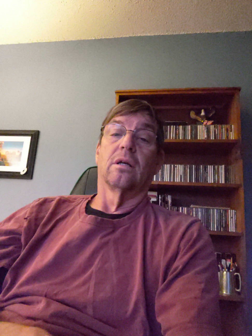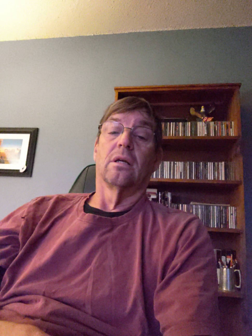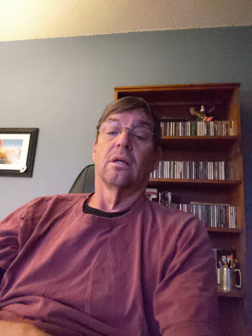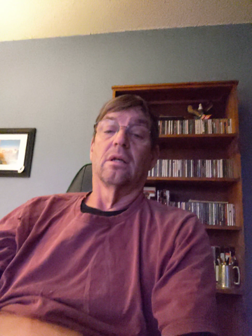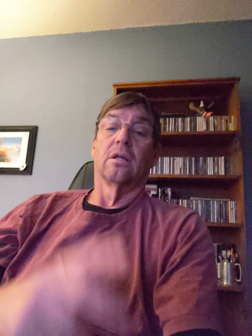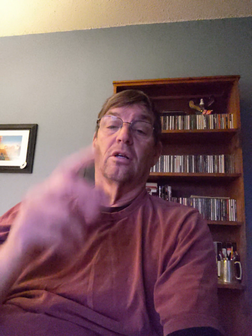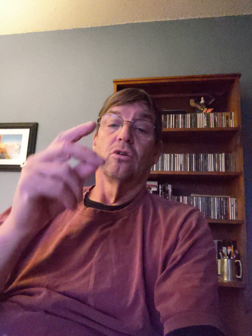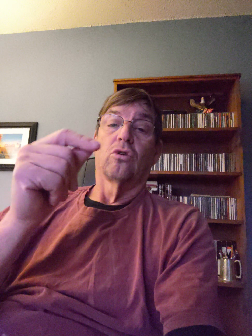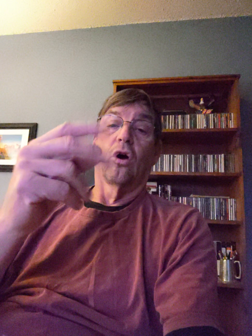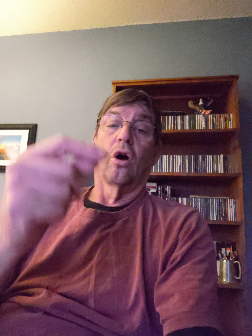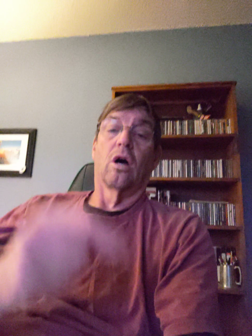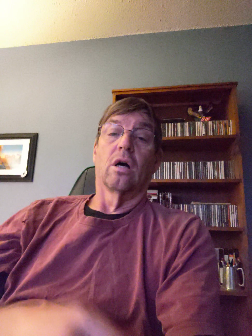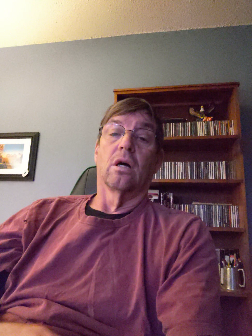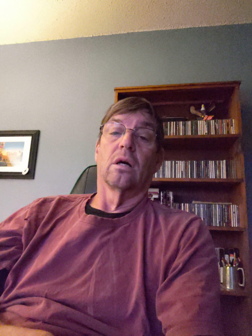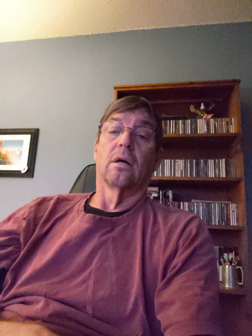dog